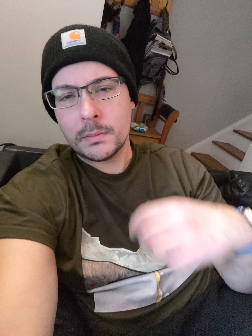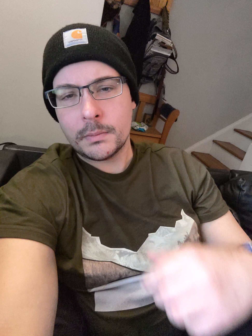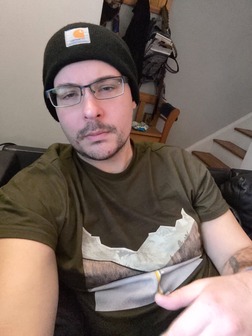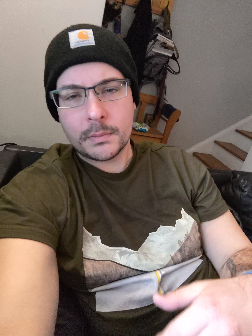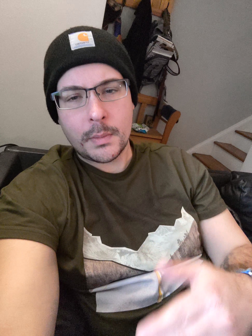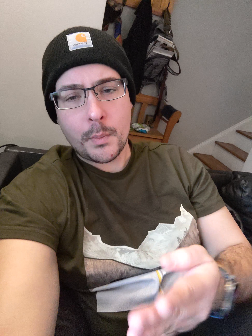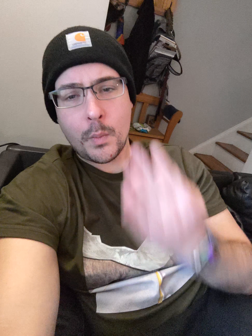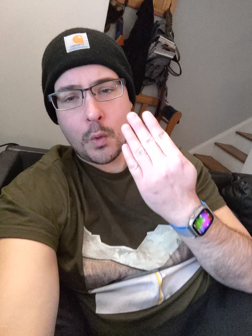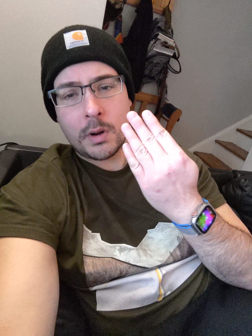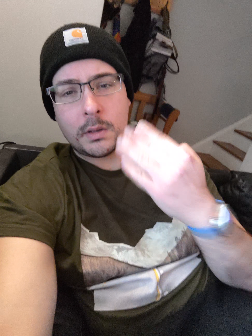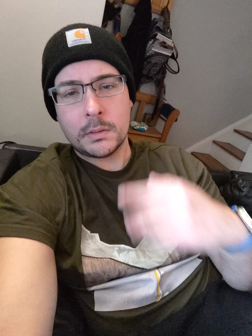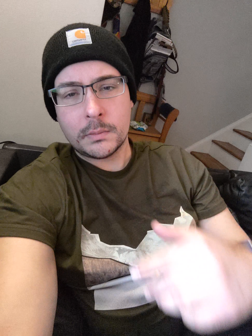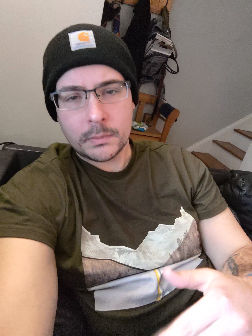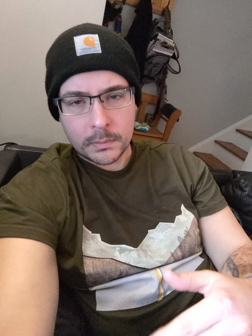morning